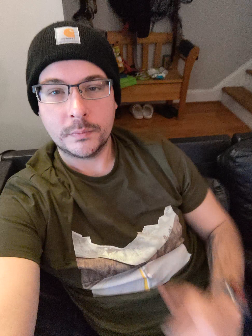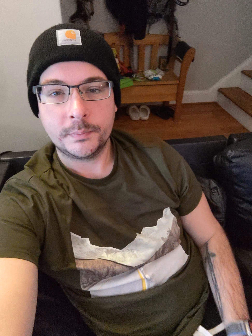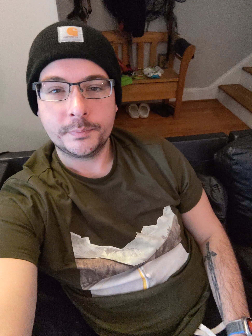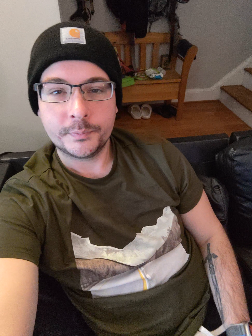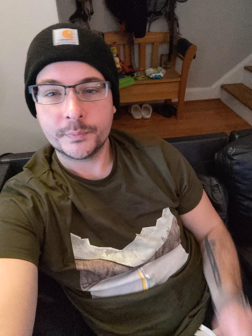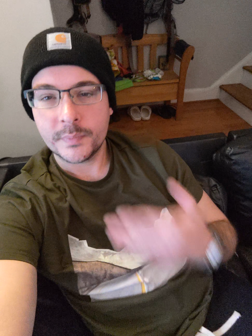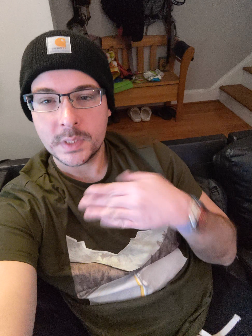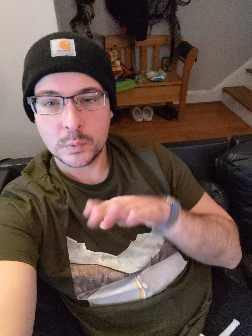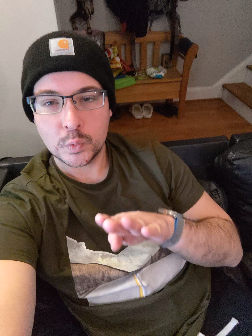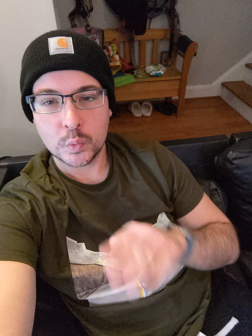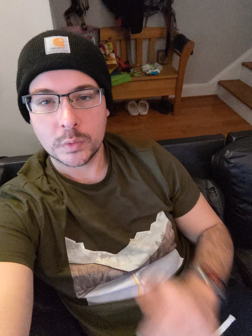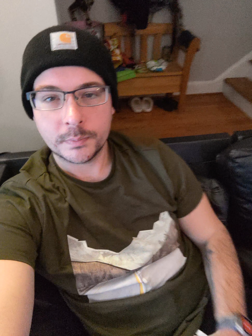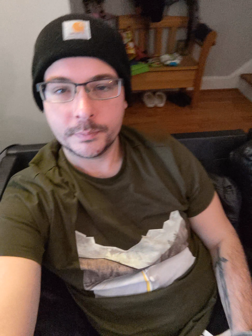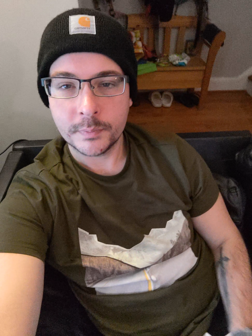into